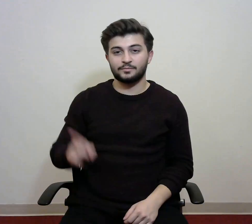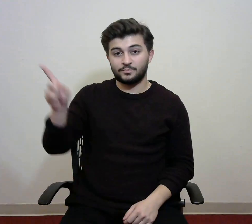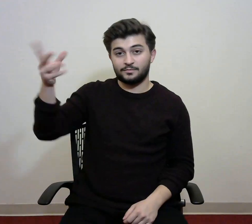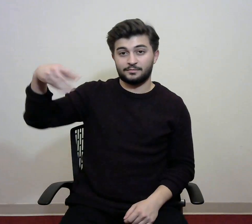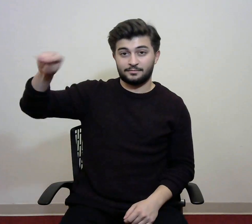onlar